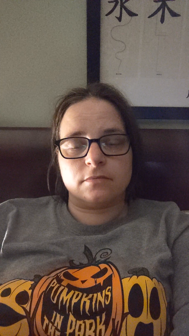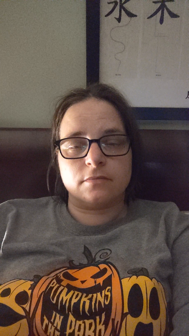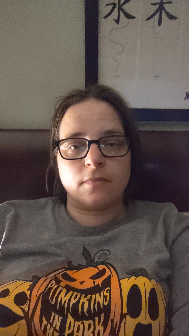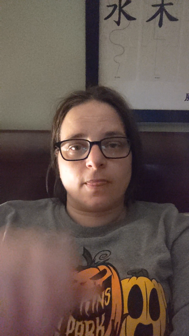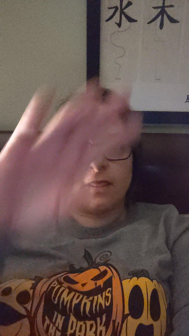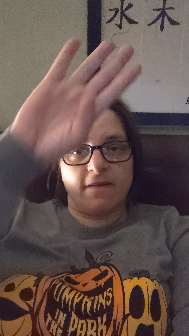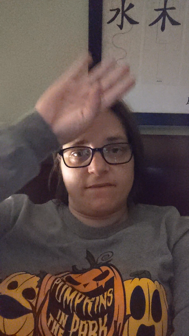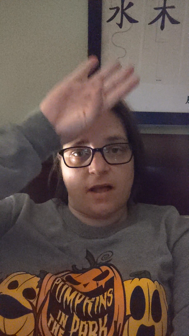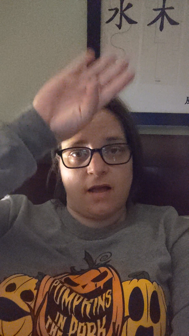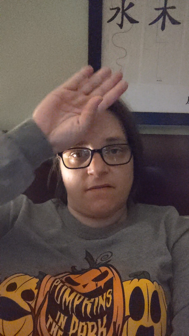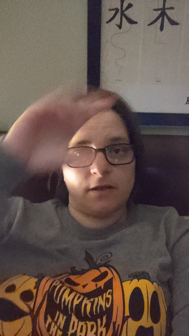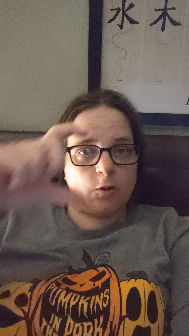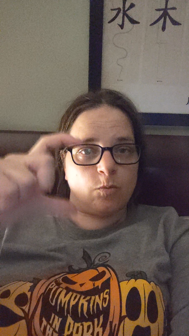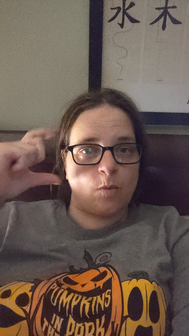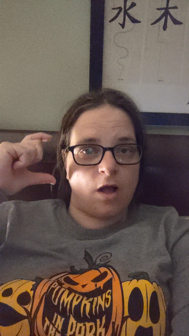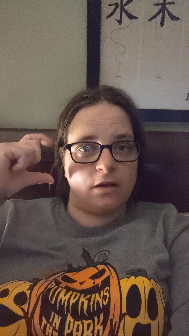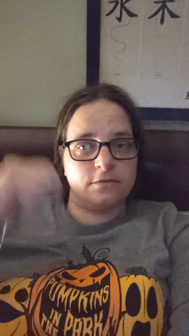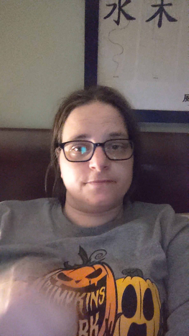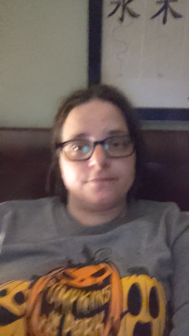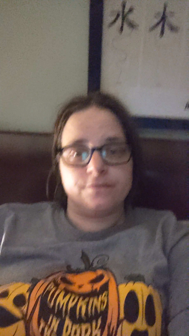fire truck